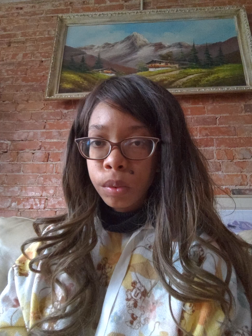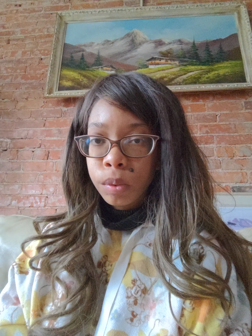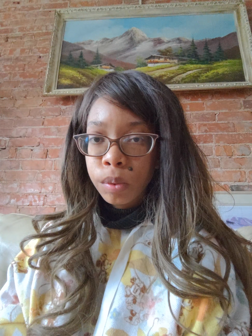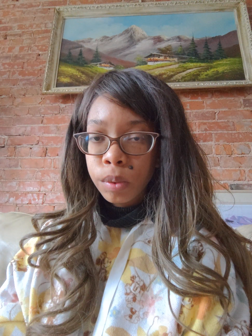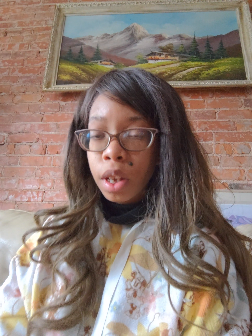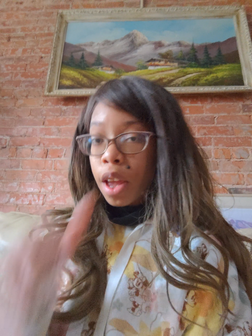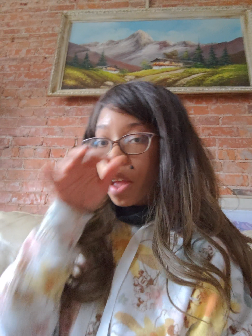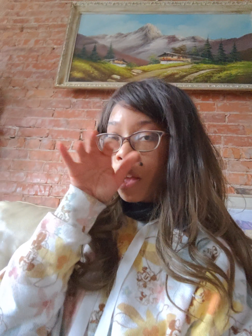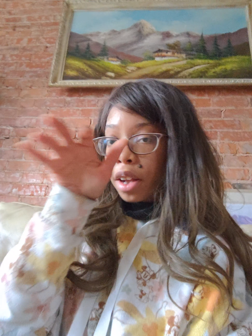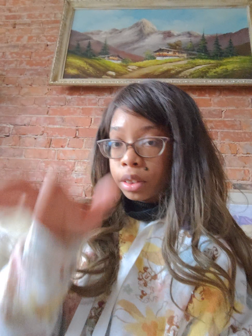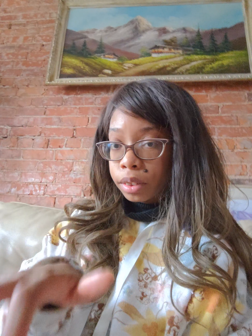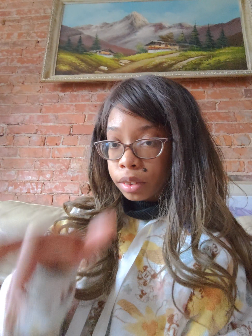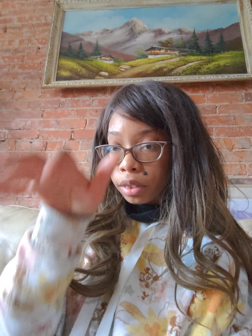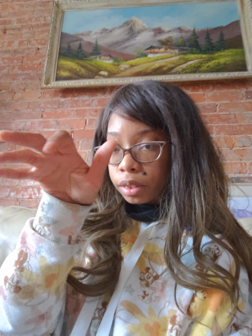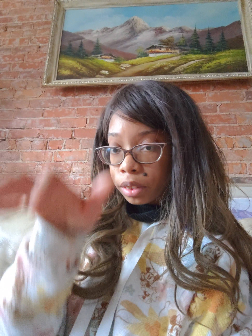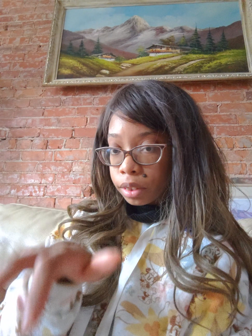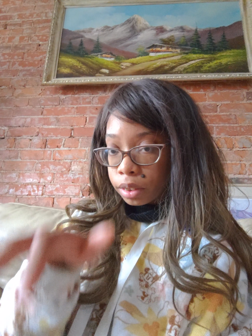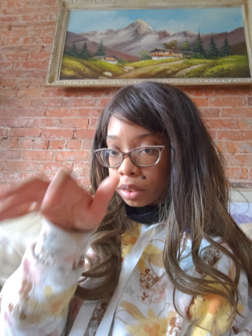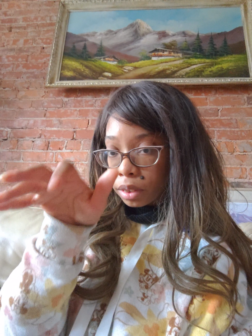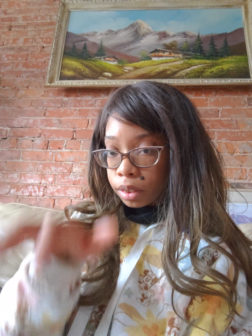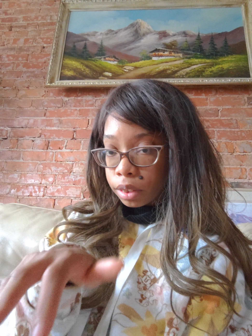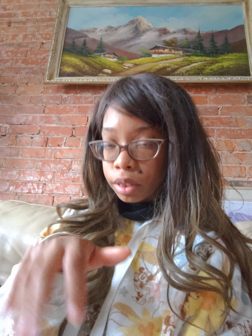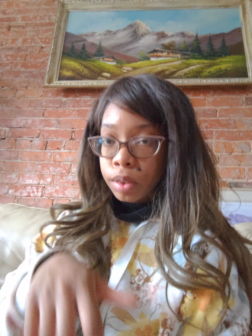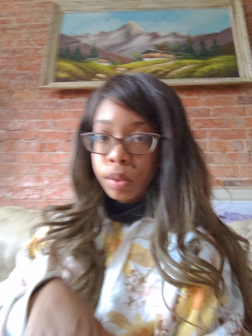alligator